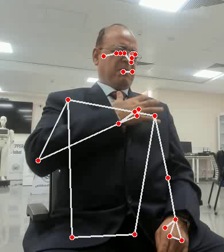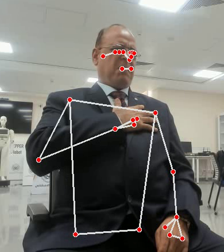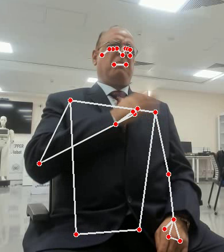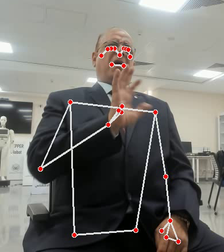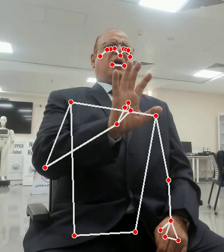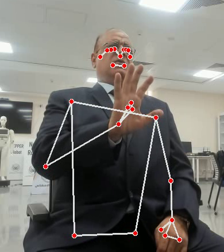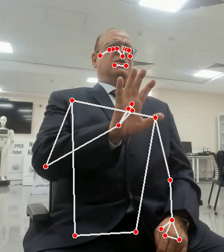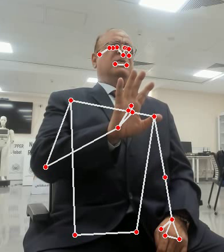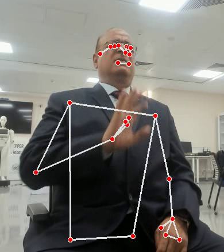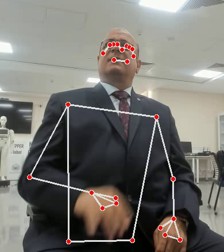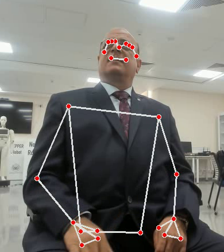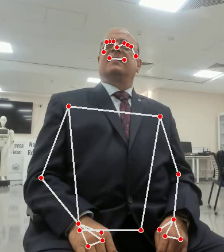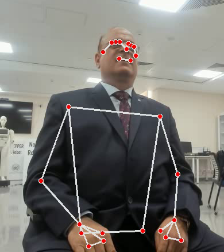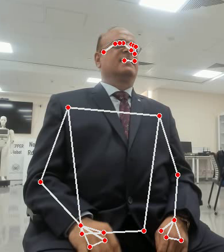bkrh